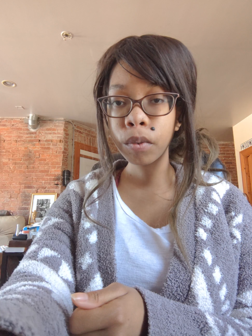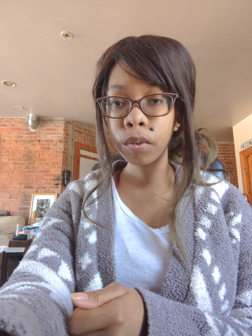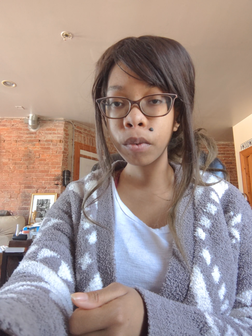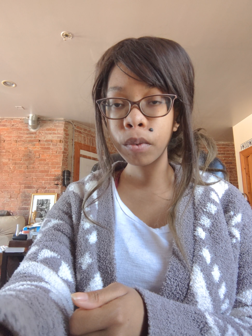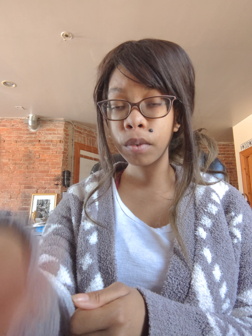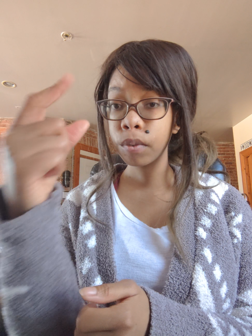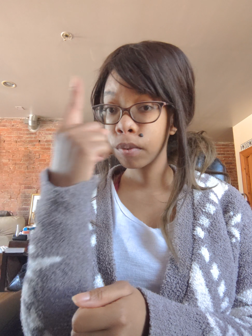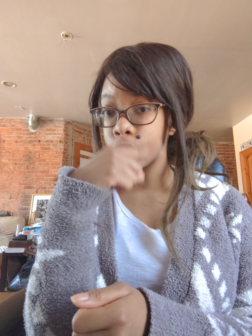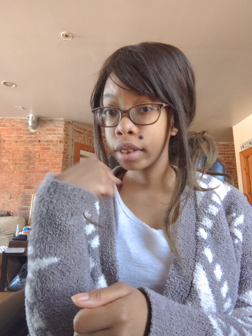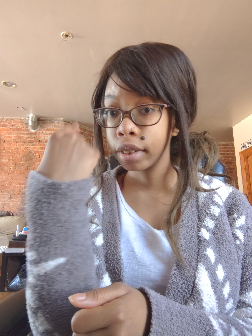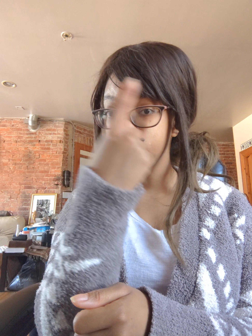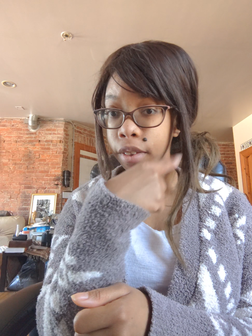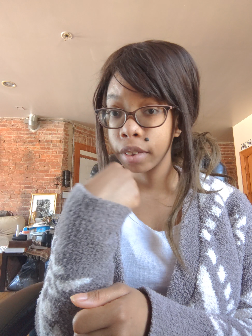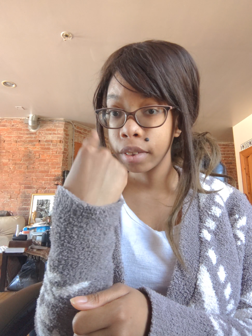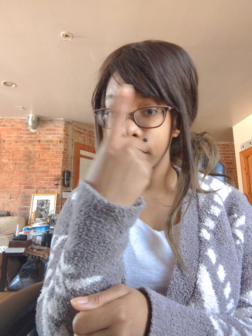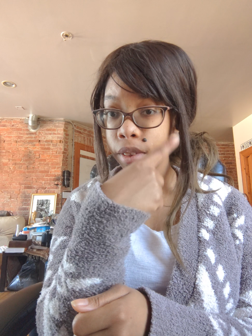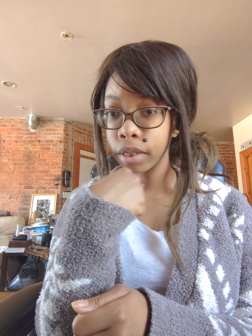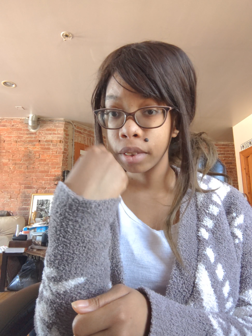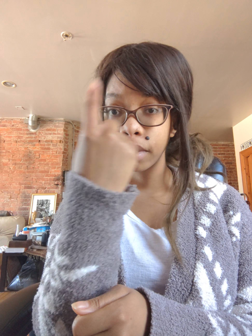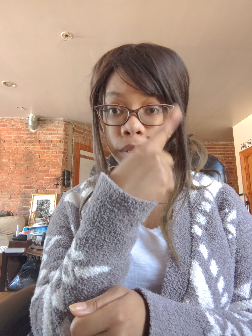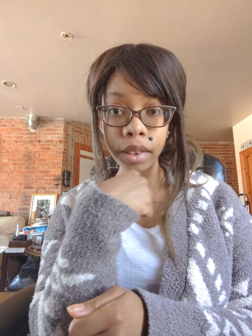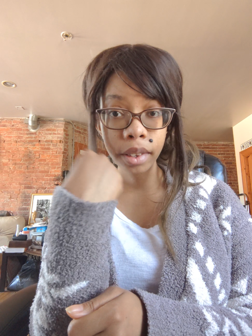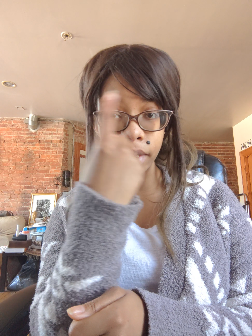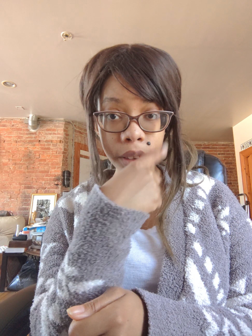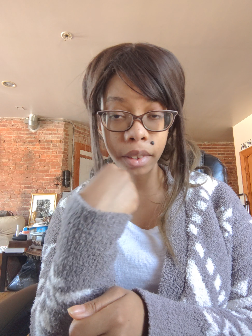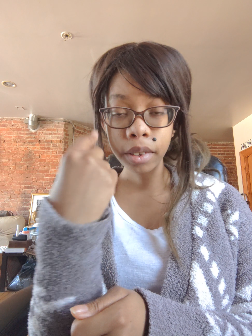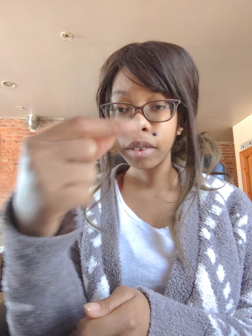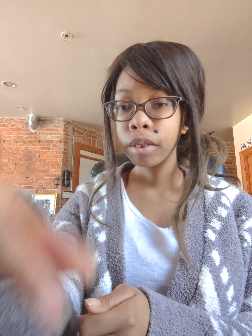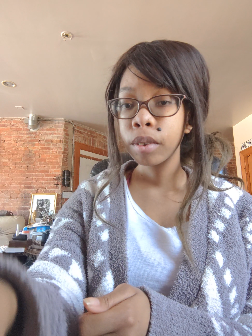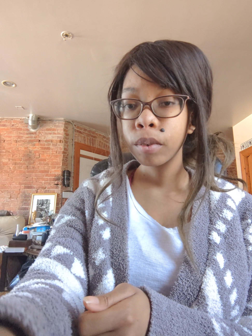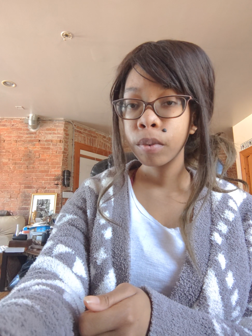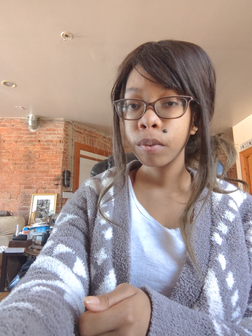face